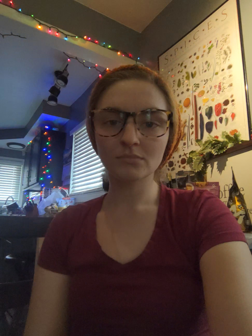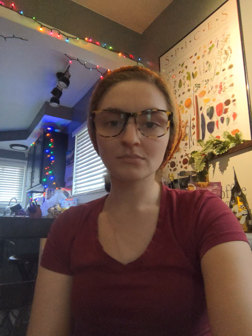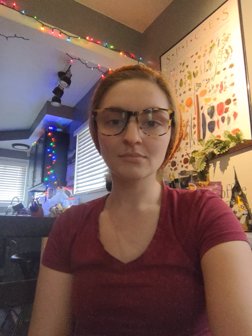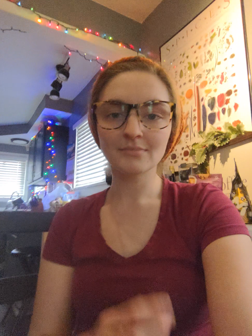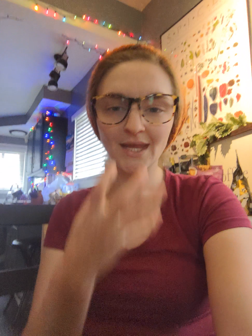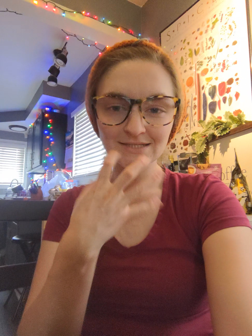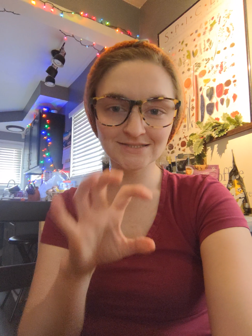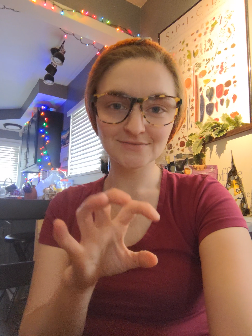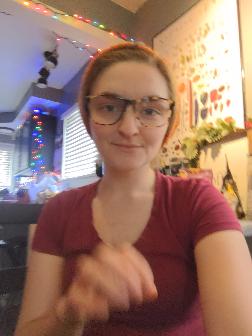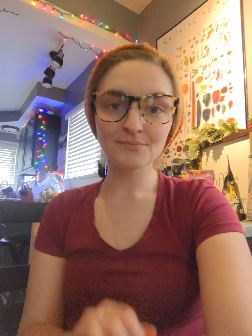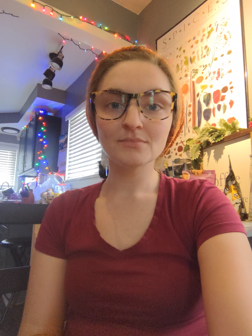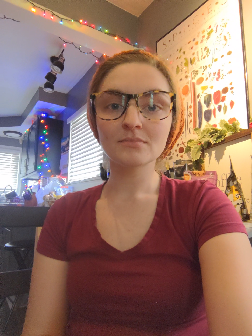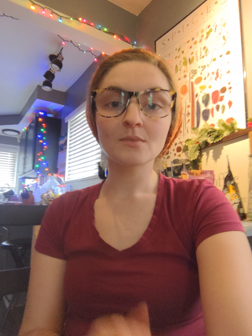hot